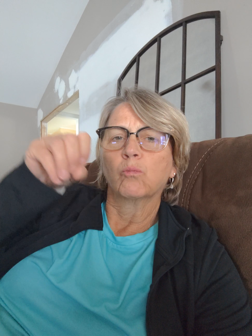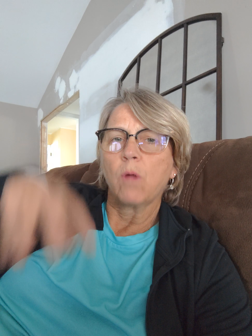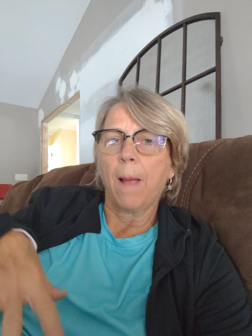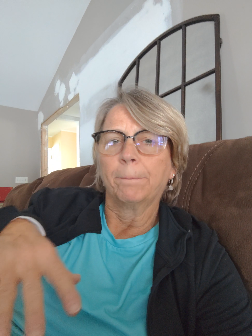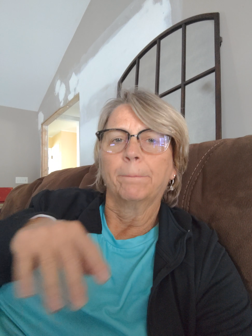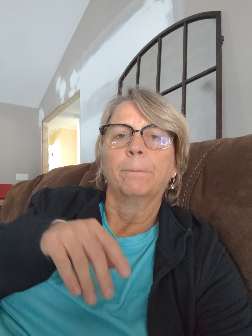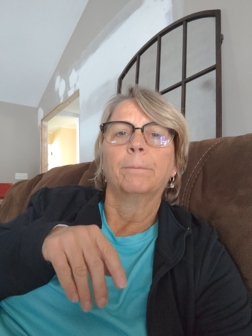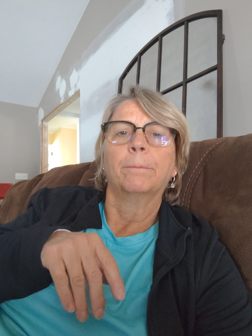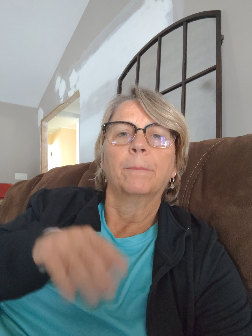drop